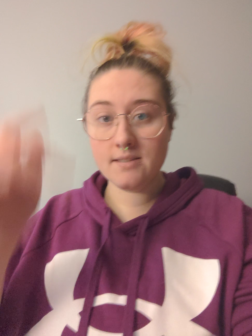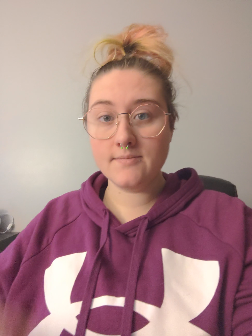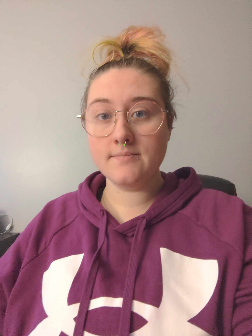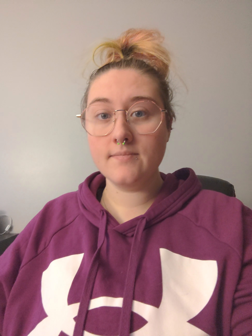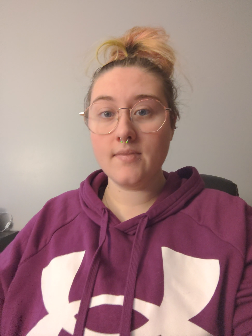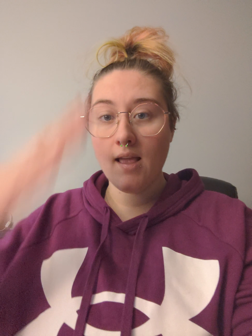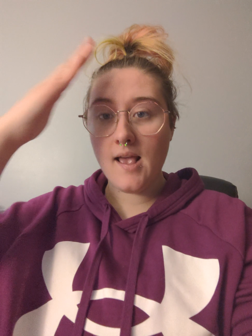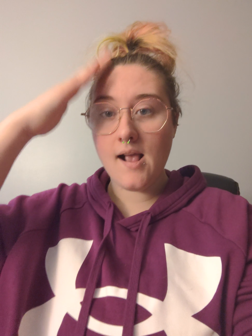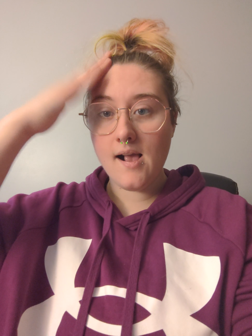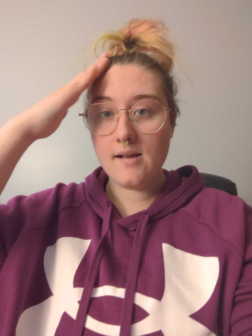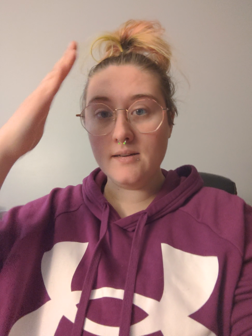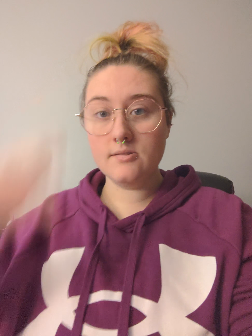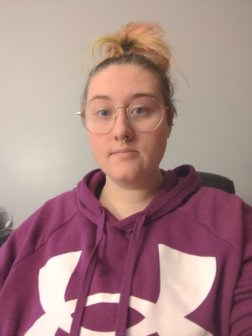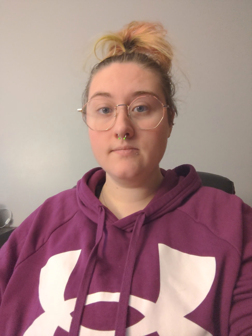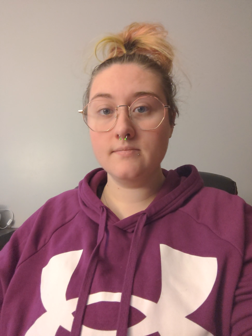hat